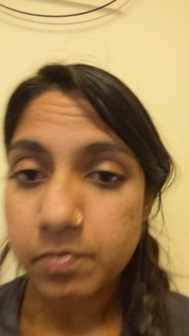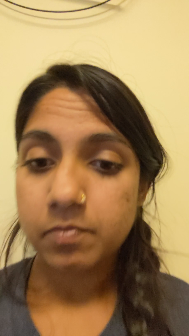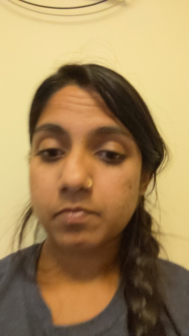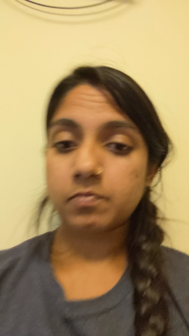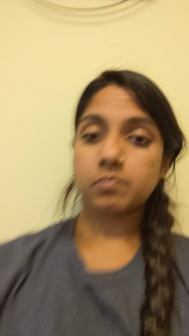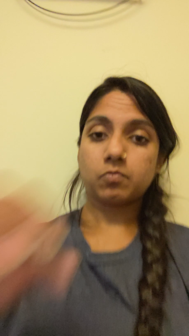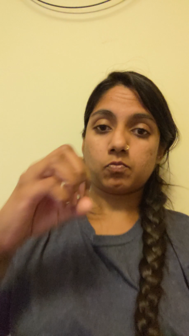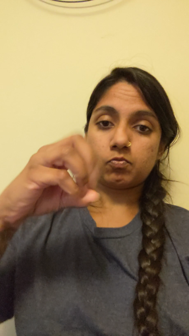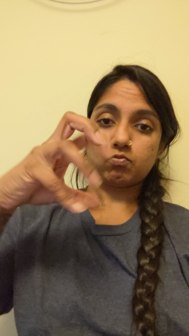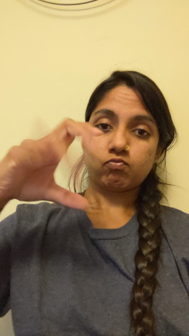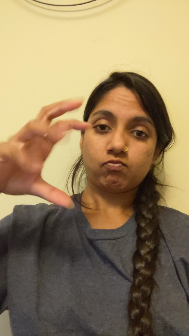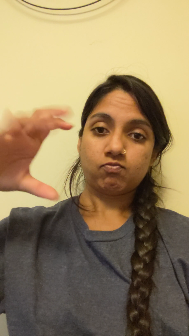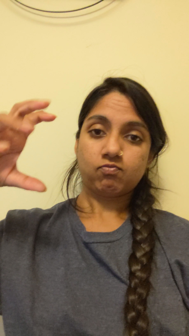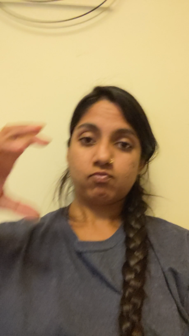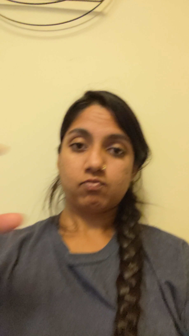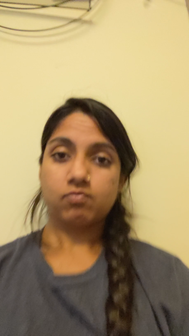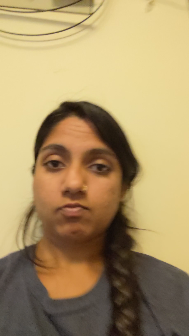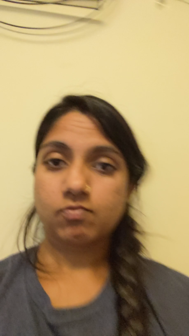bubbles